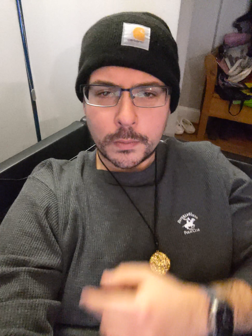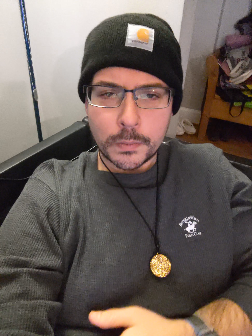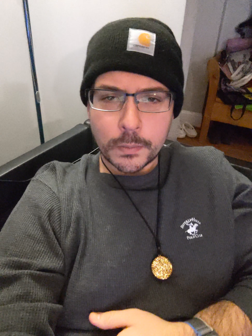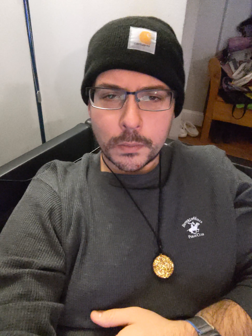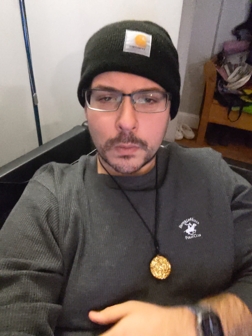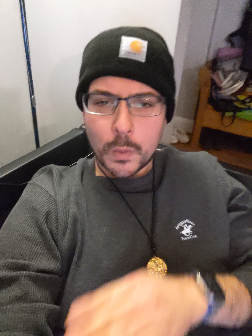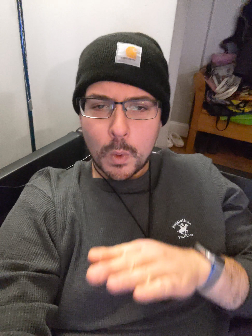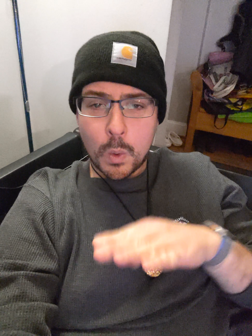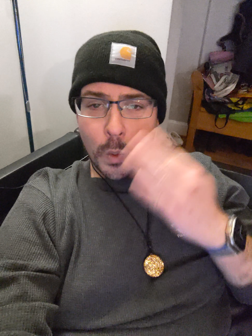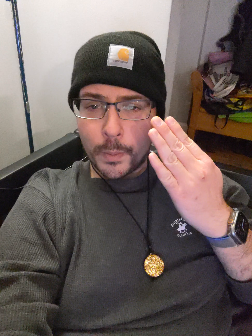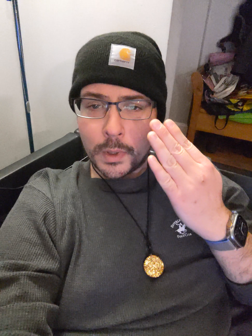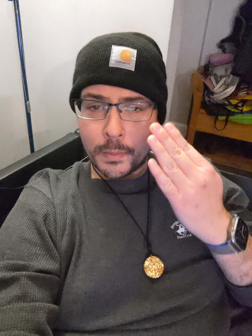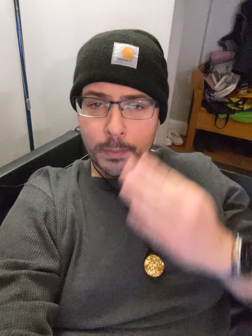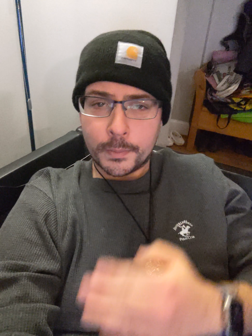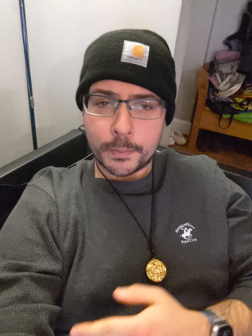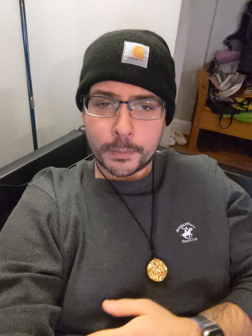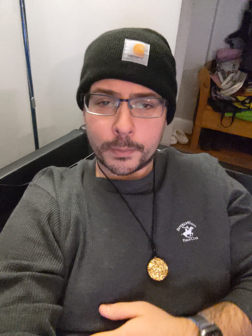open